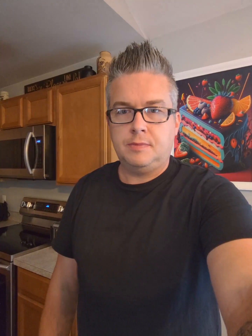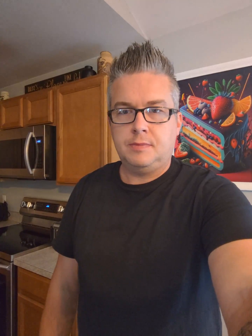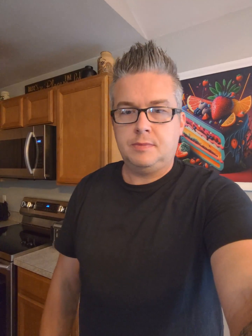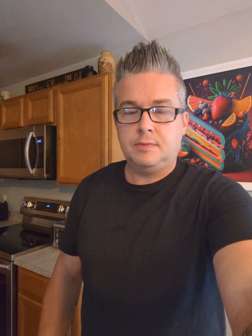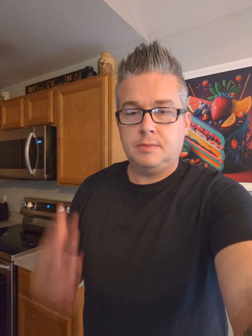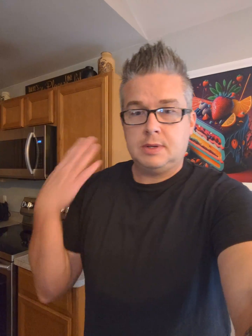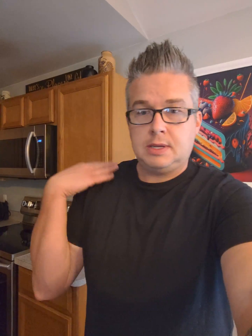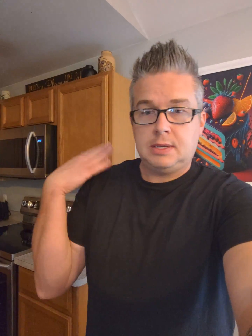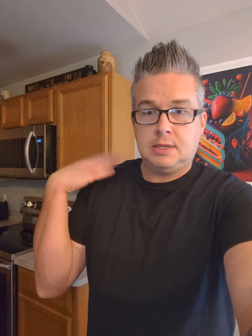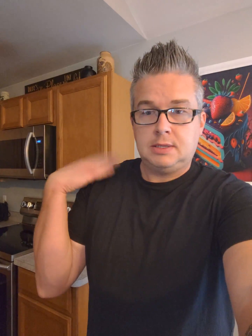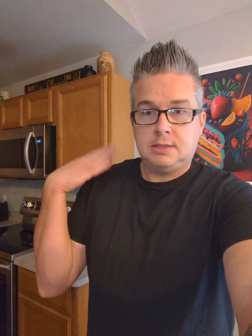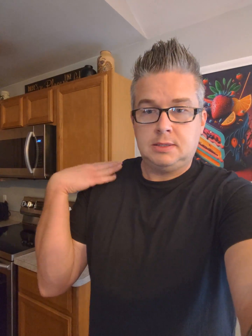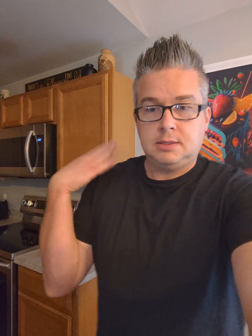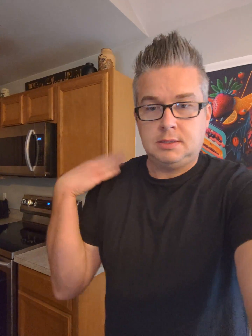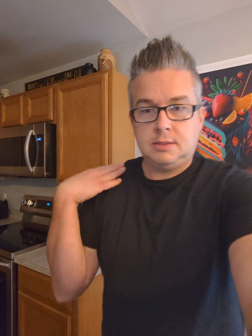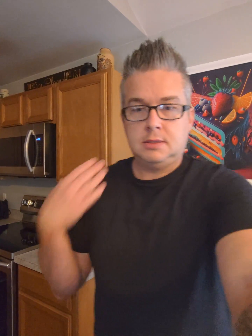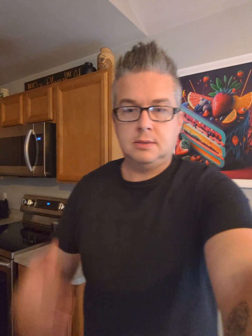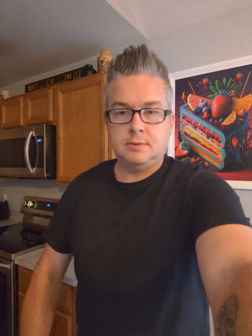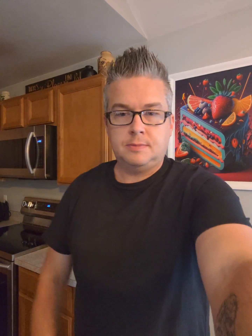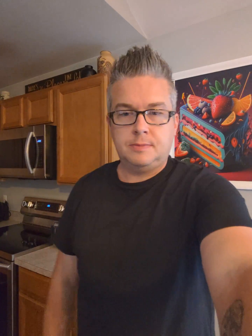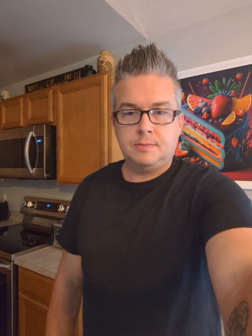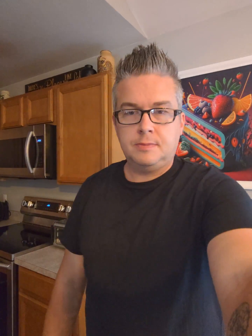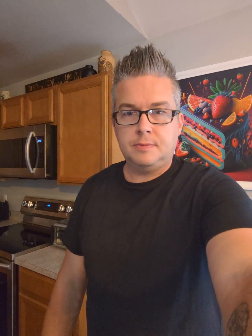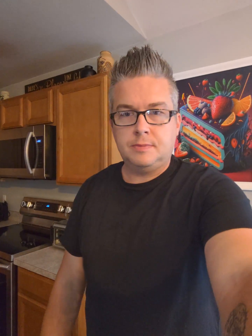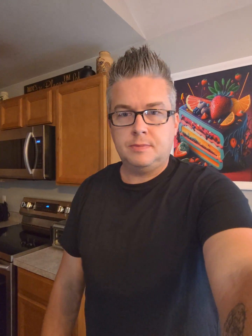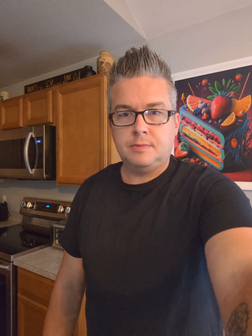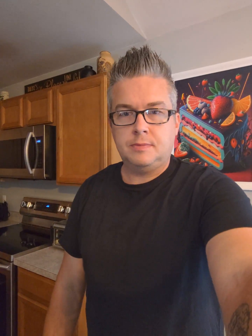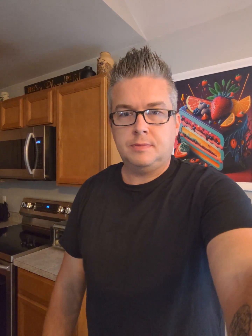shoulder